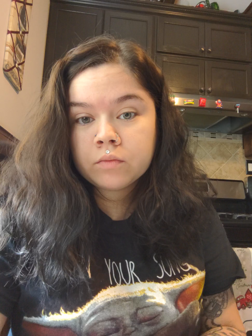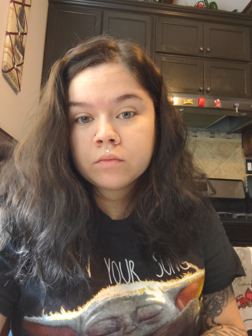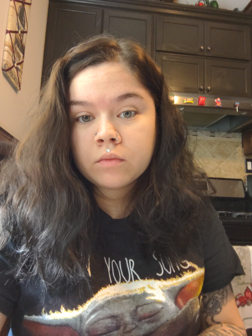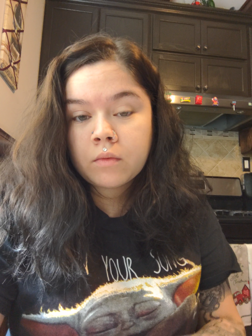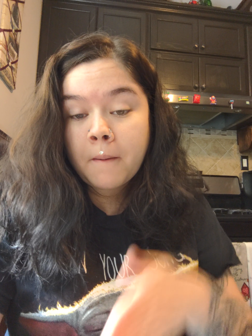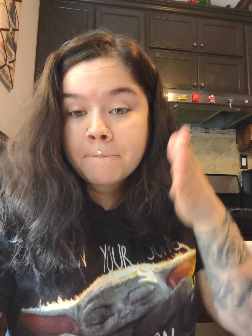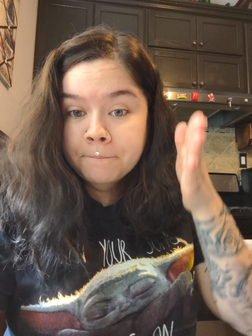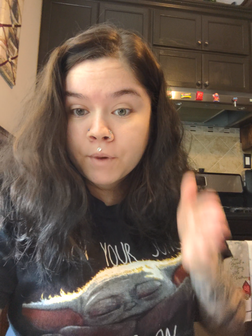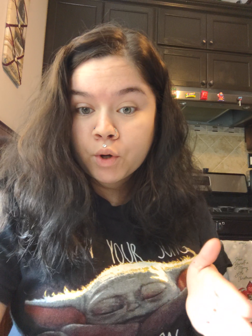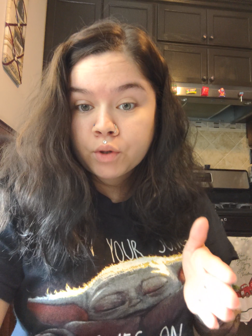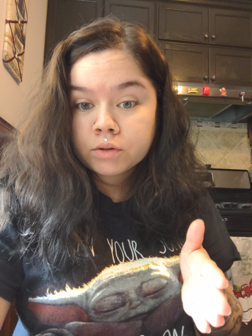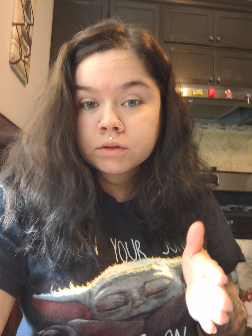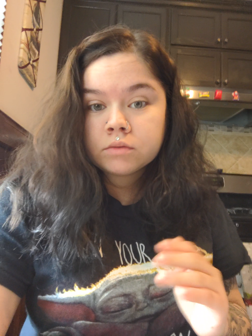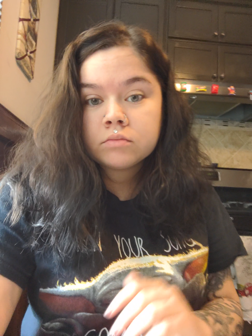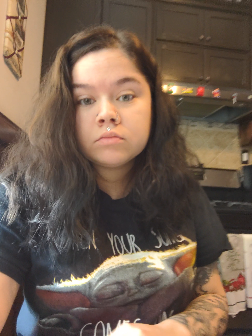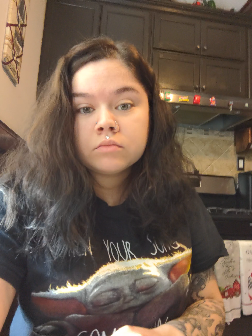person